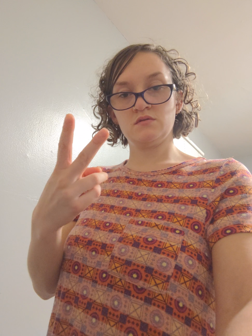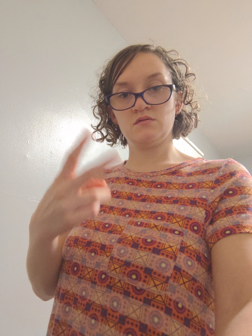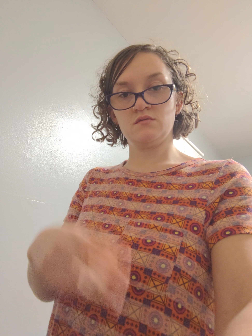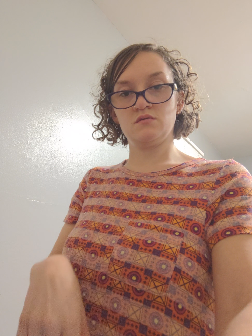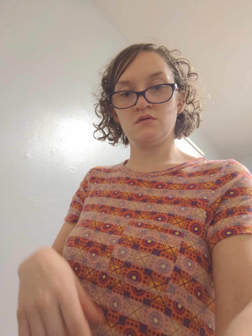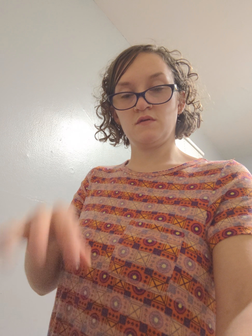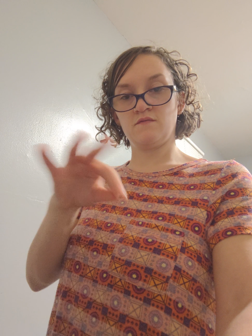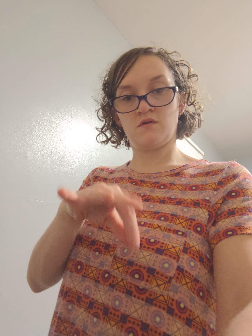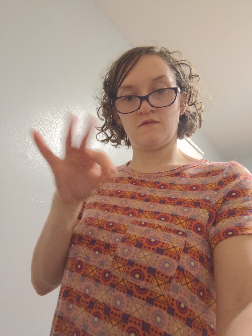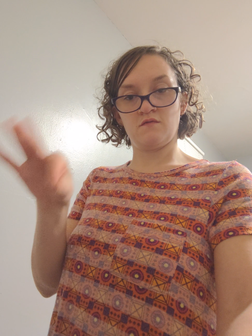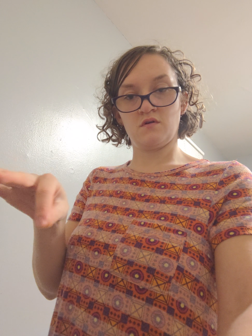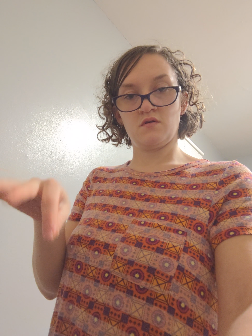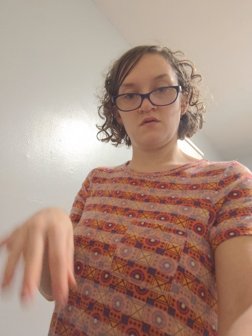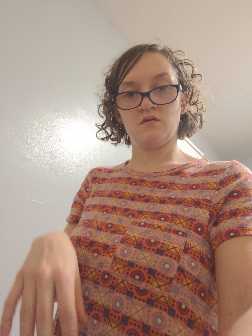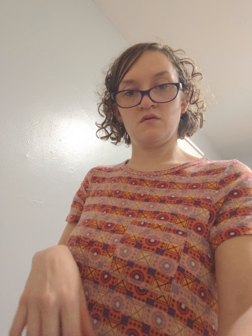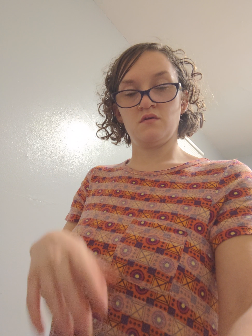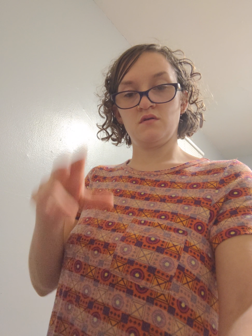french fries